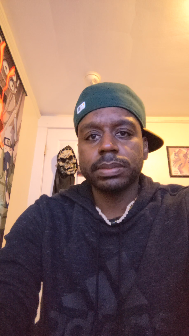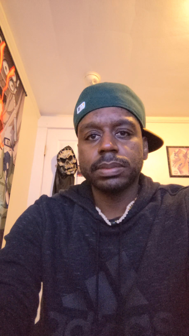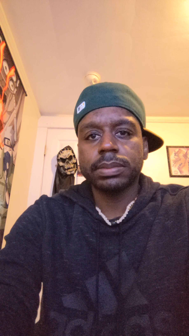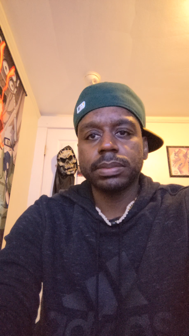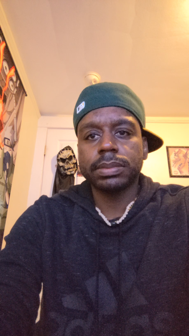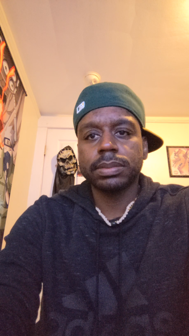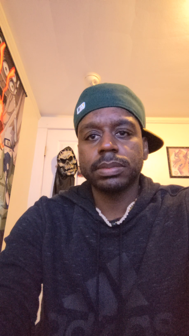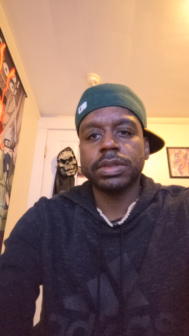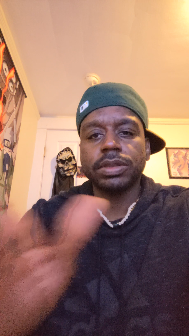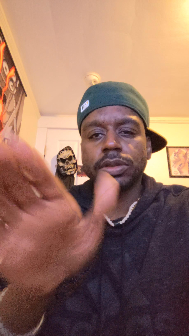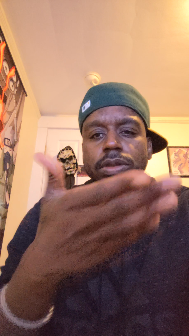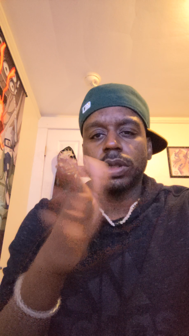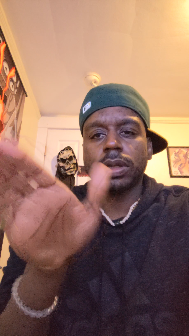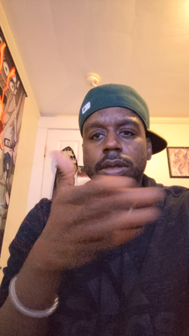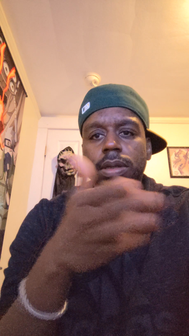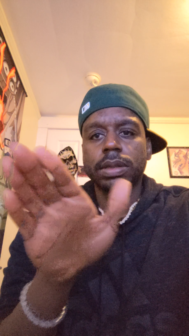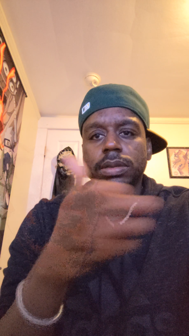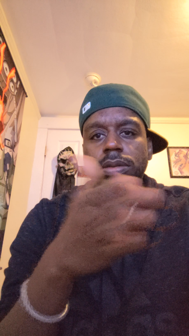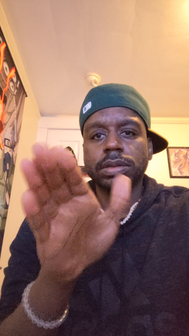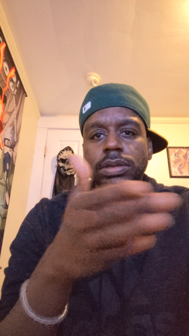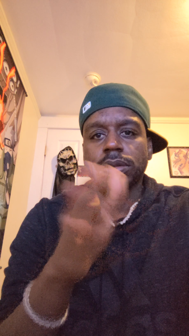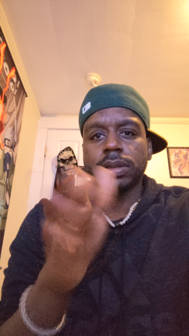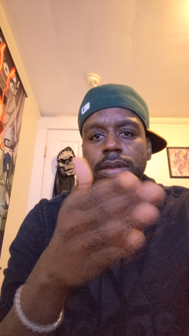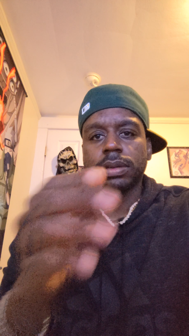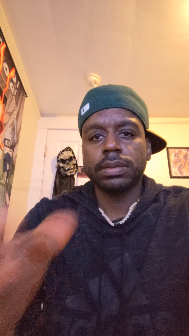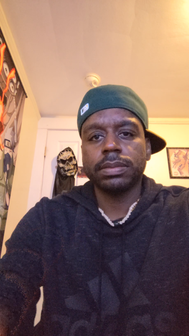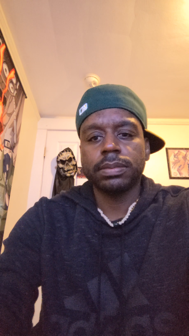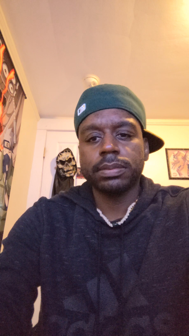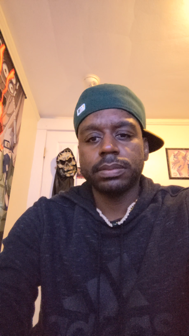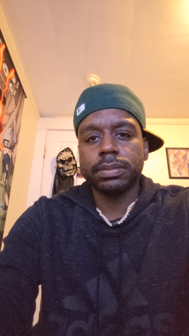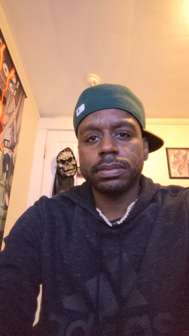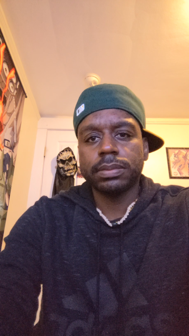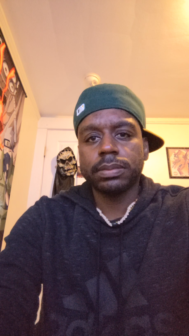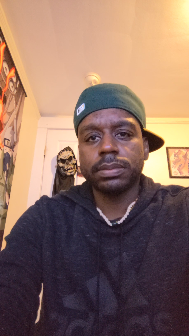share